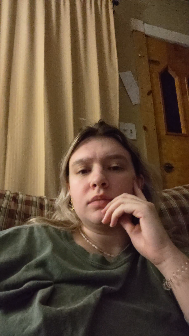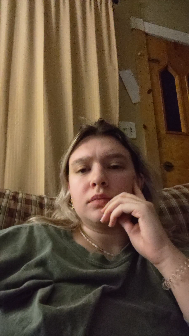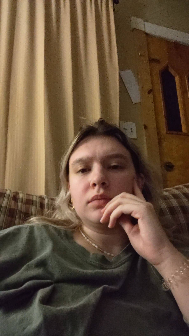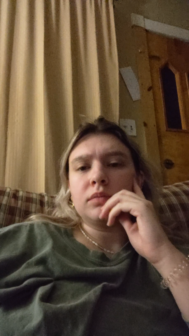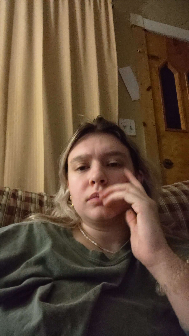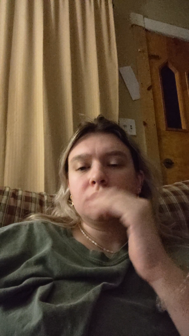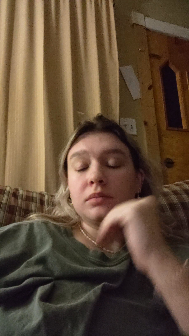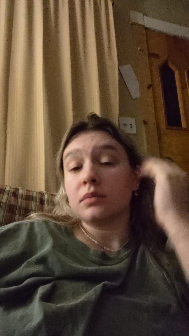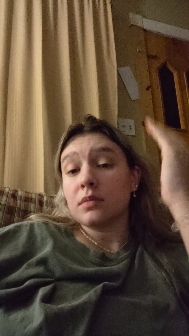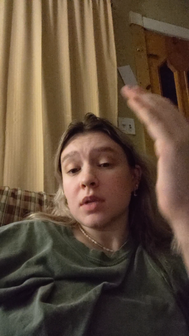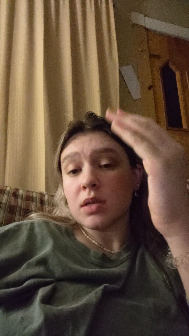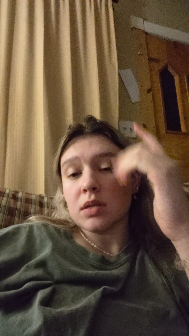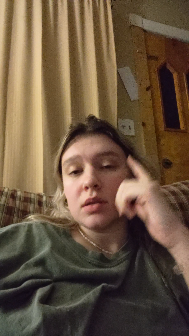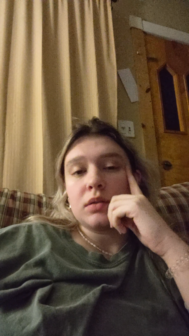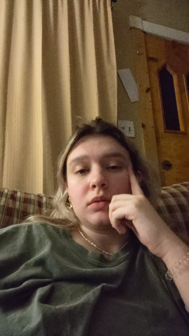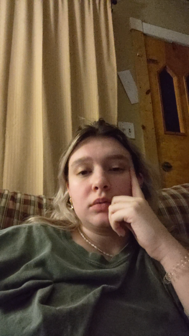big